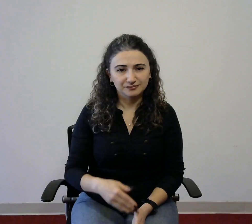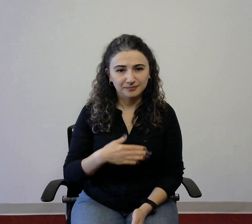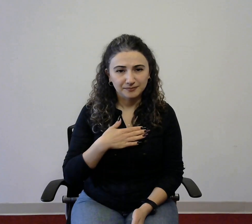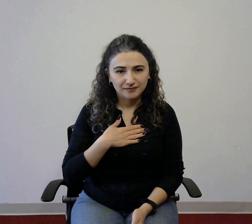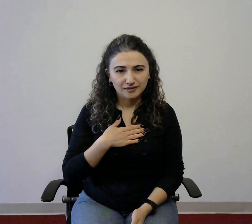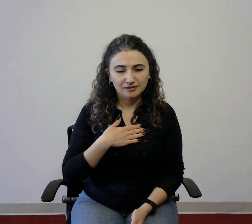mən